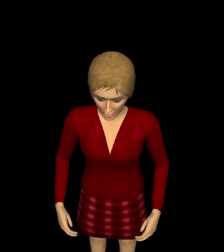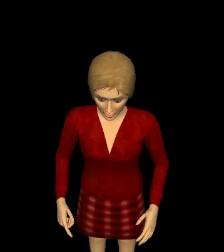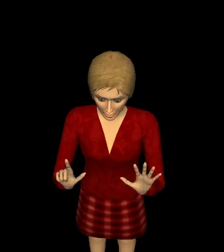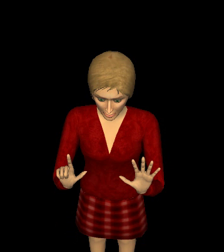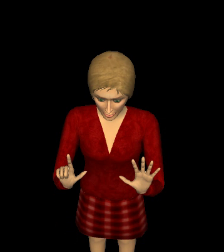7